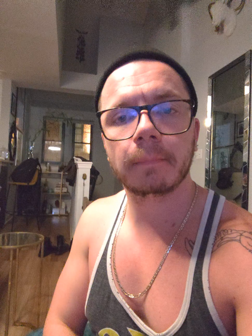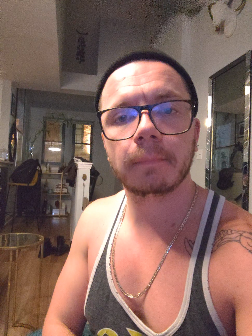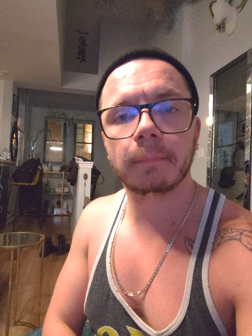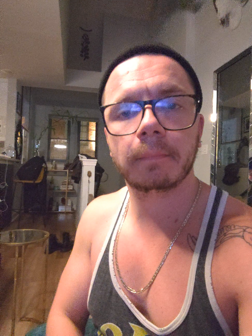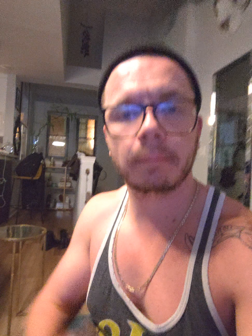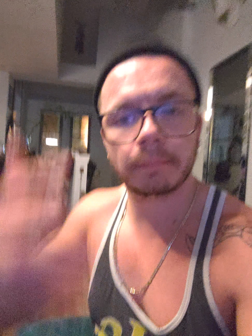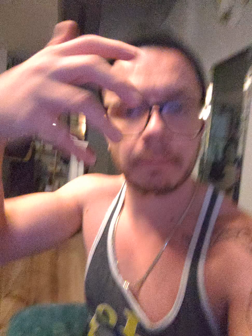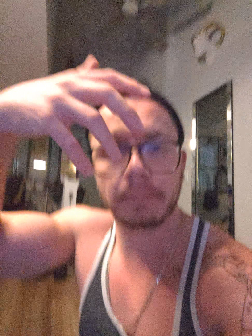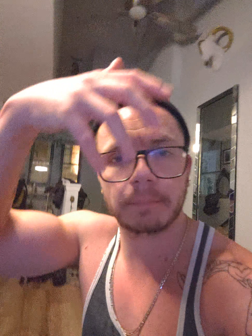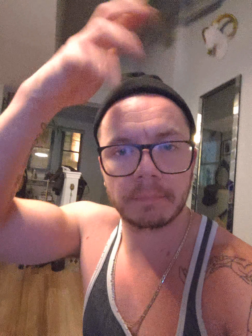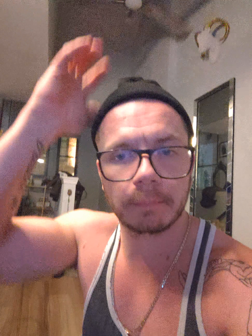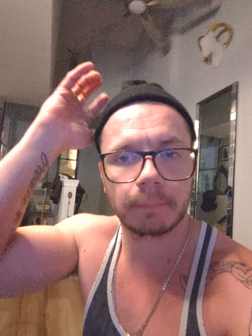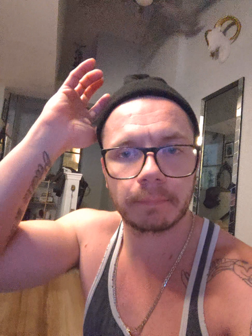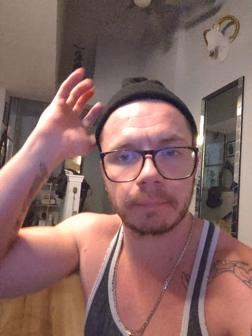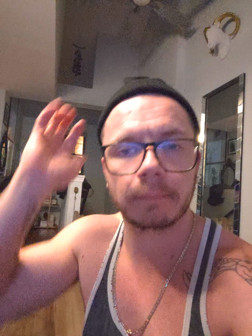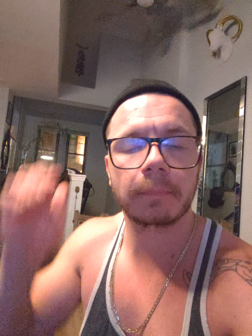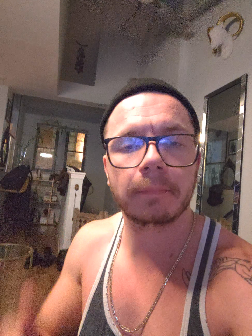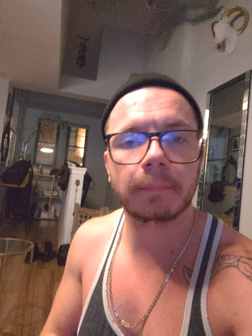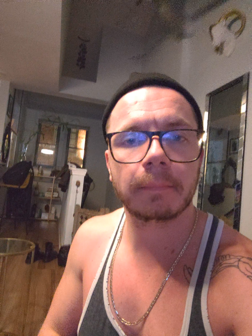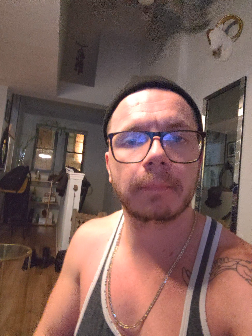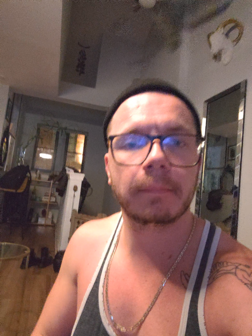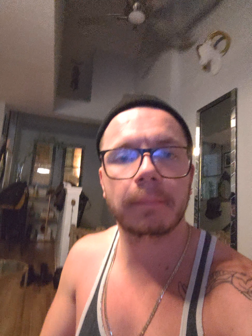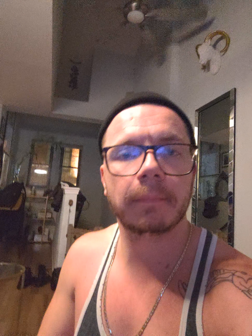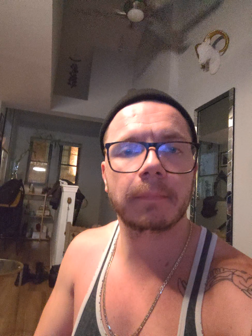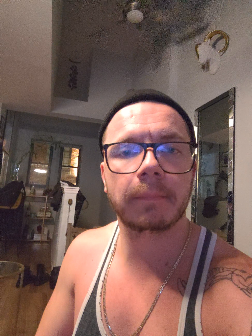lion